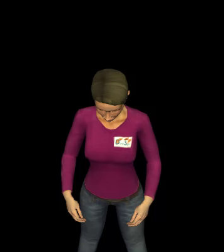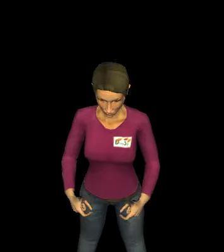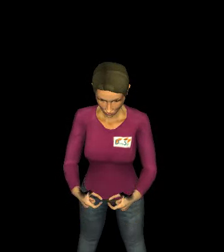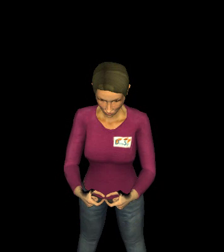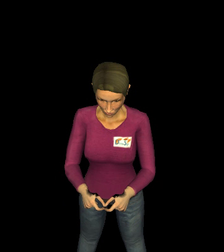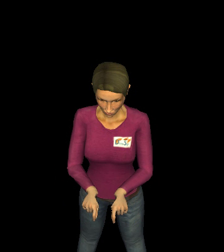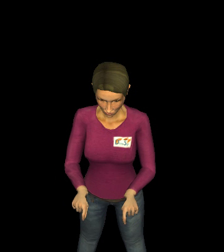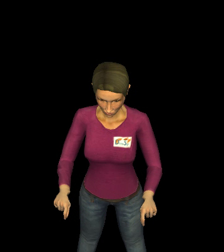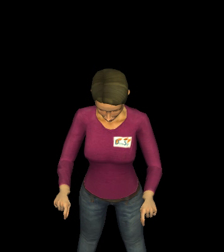يفحص